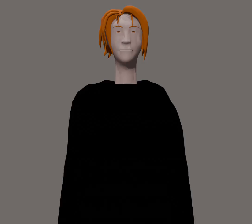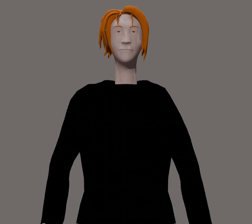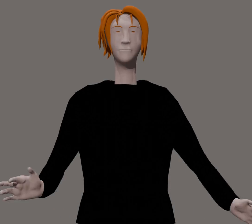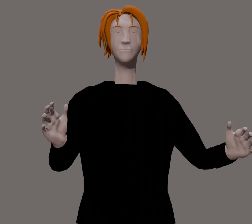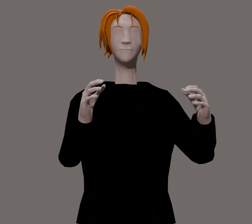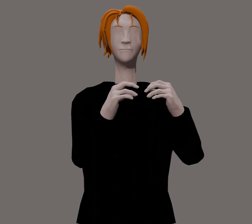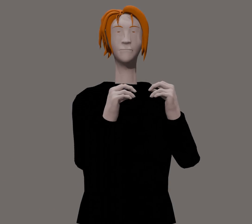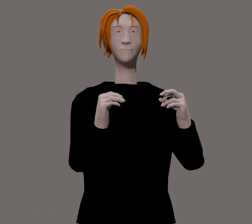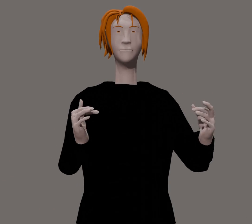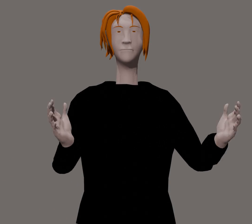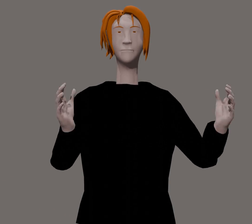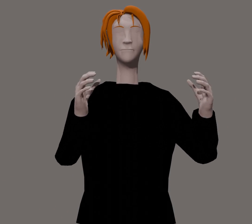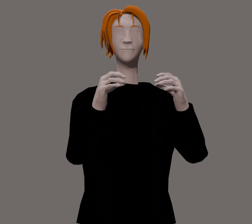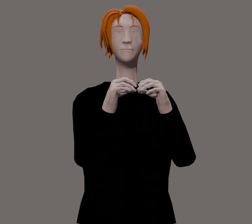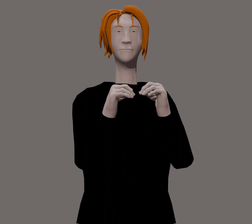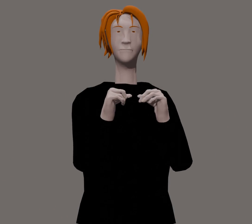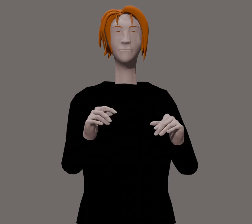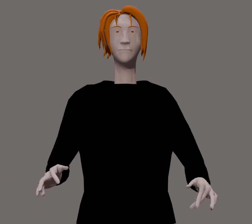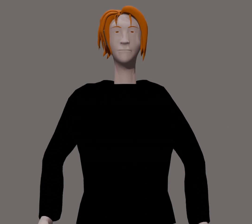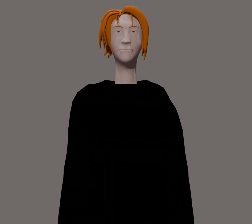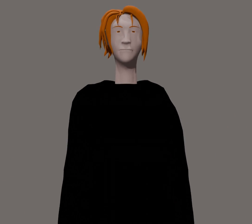Conference